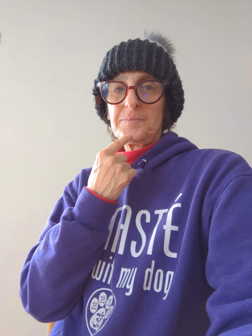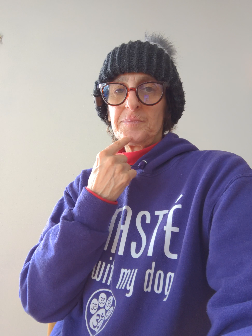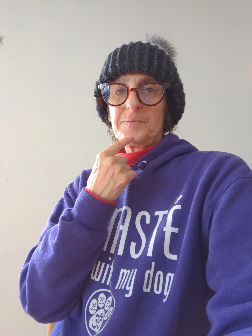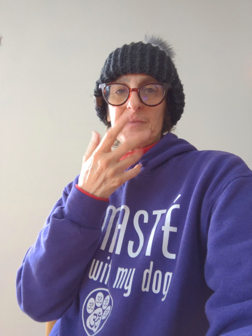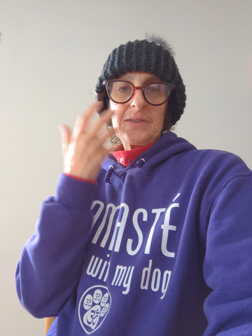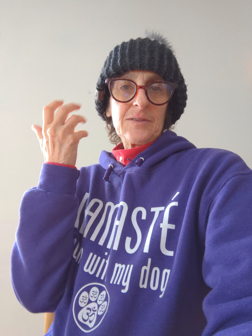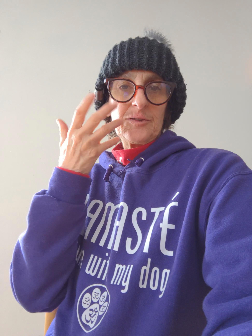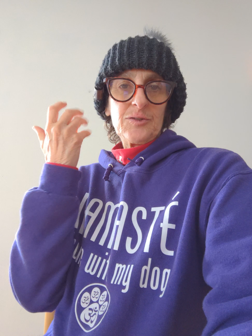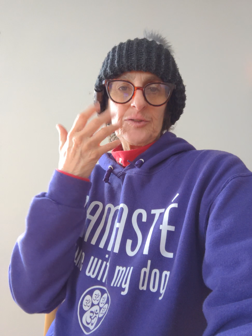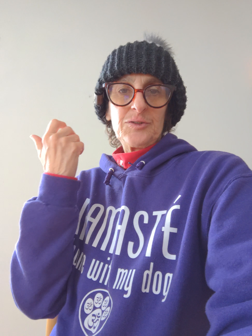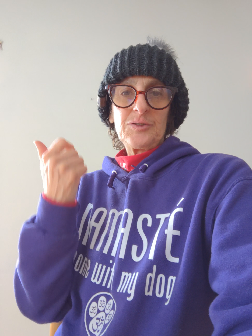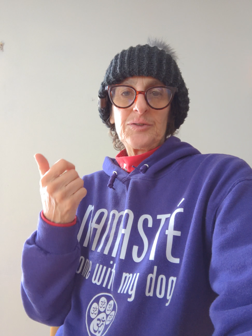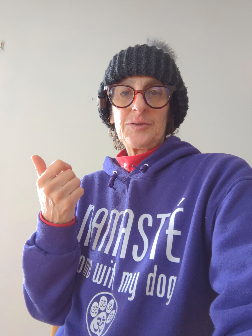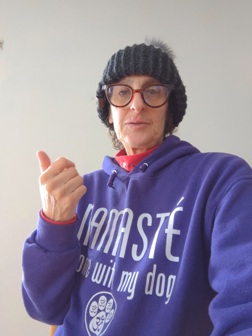tiger